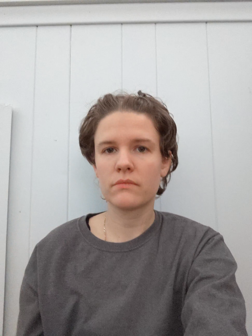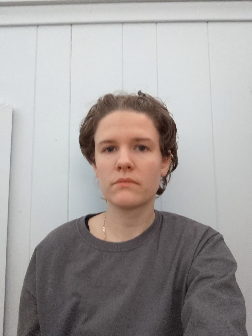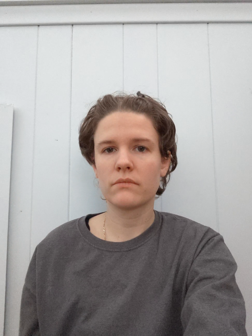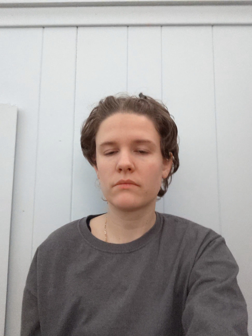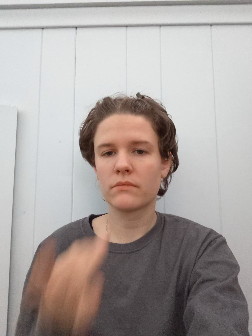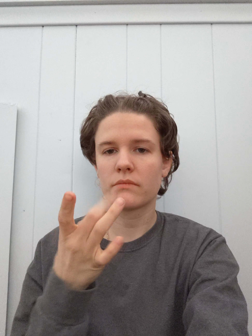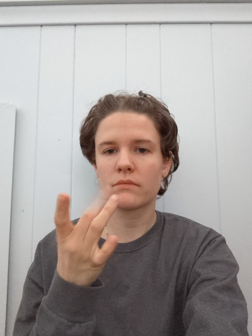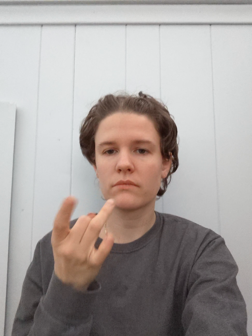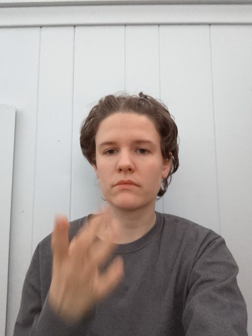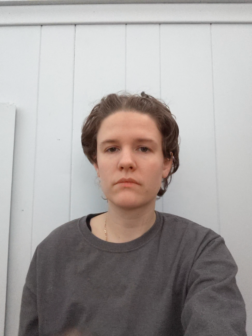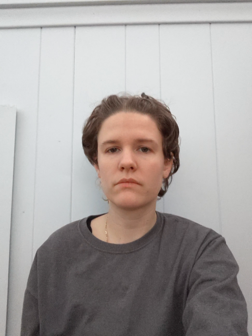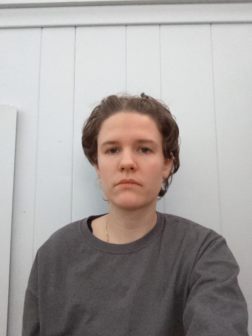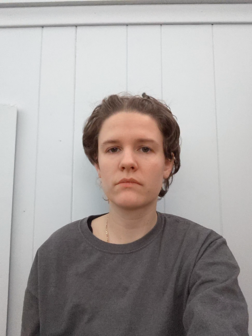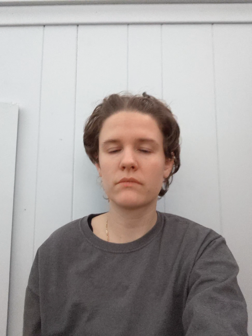snack